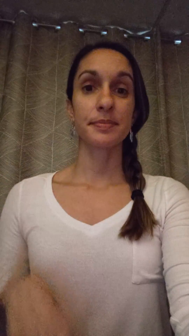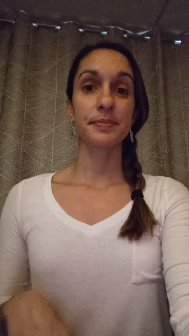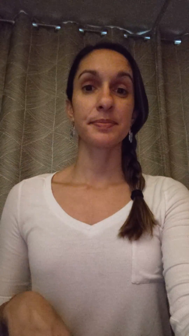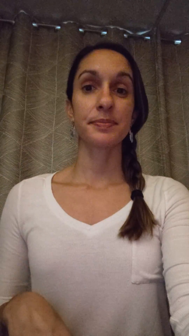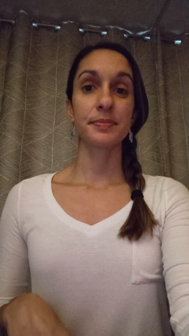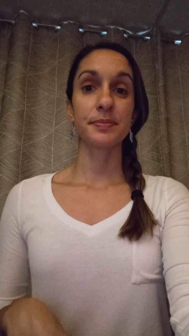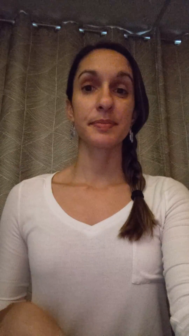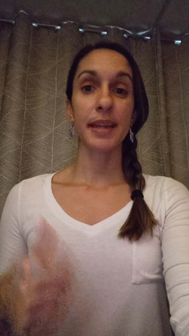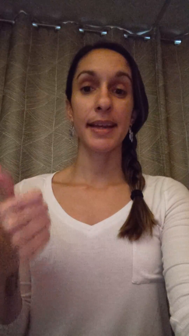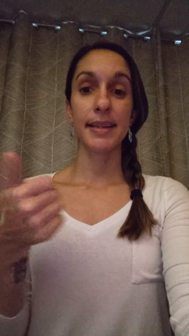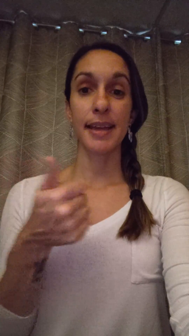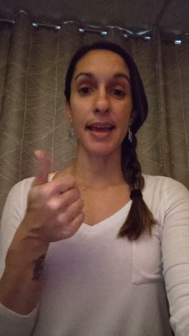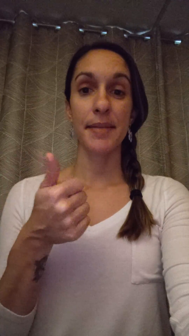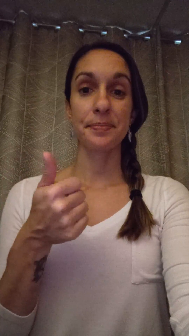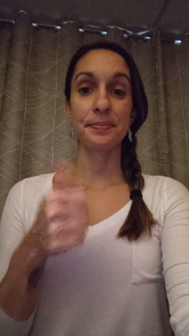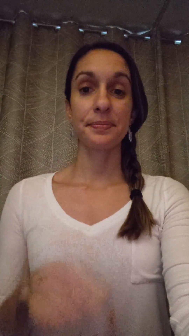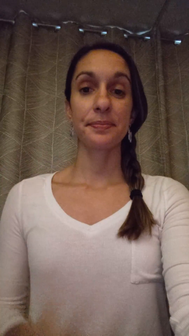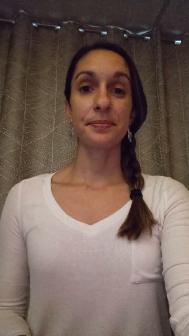game